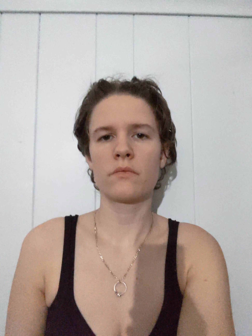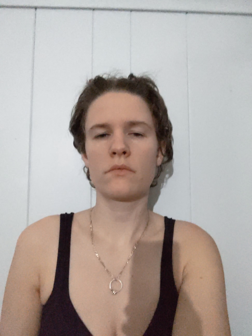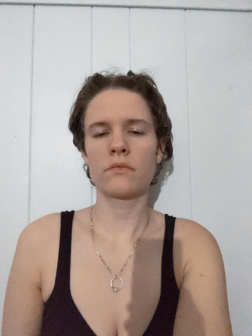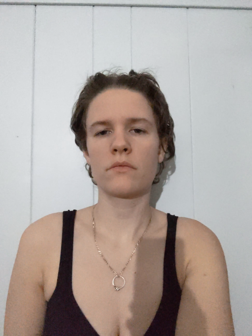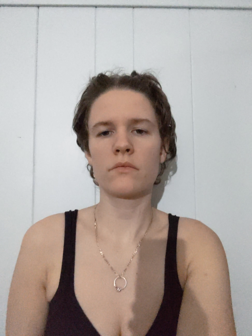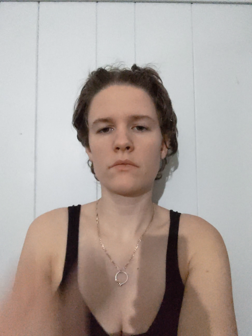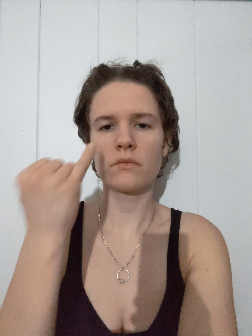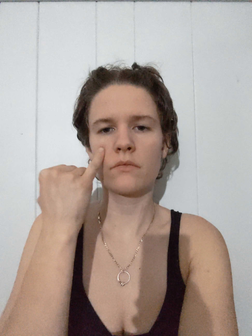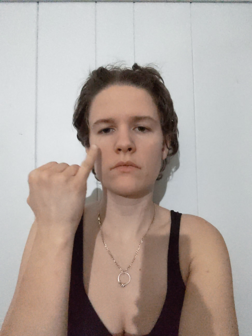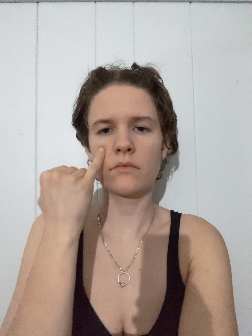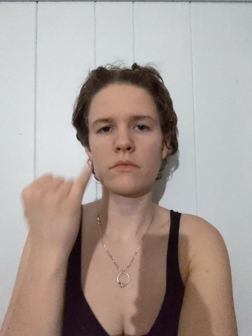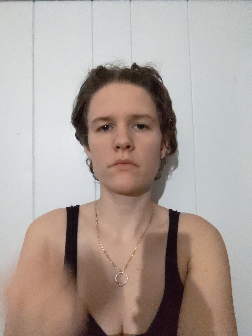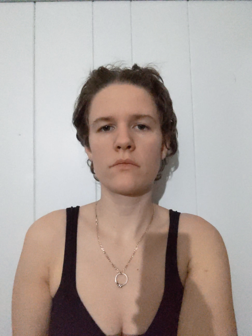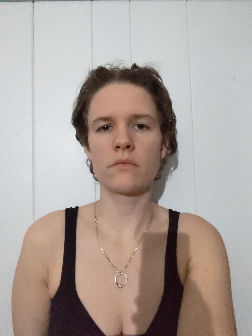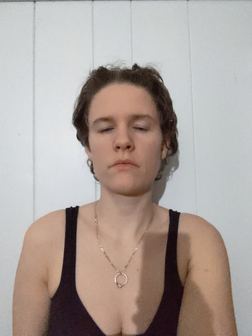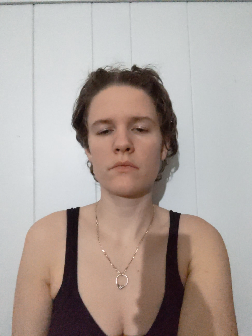if